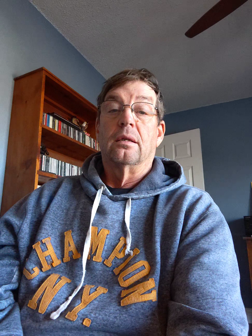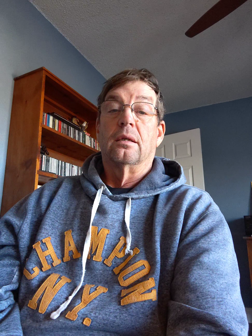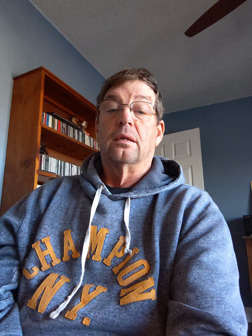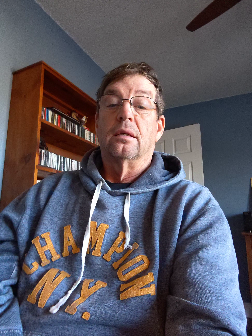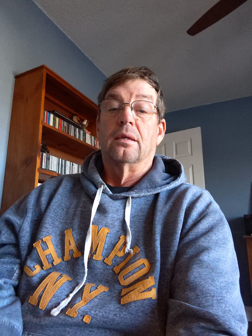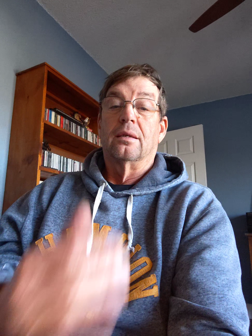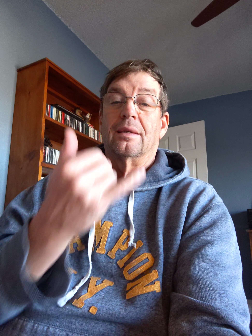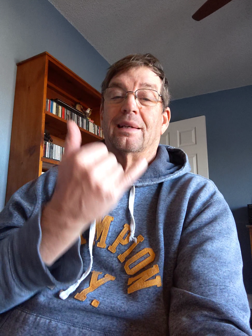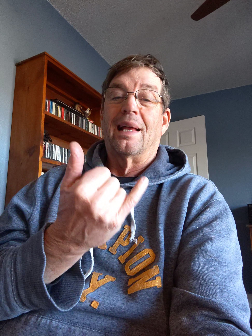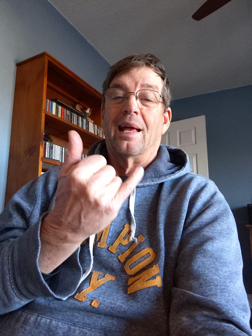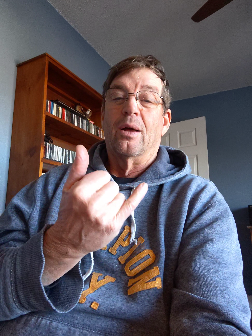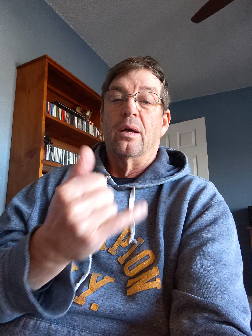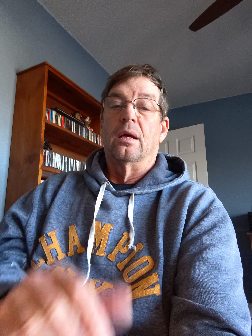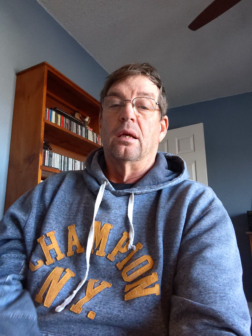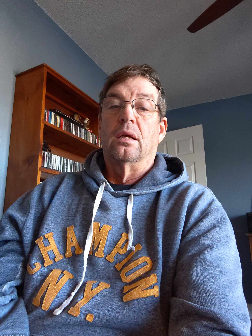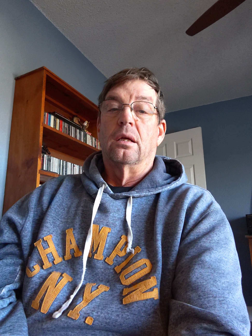now